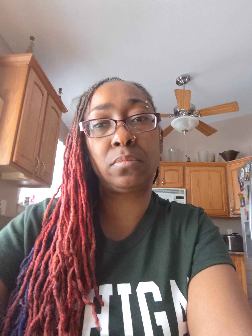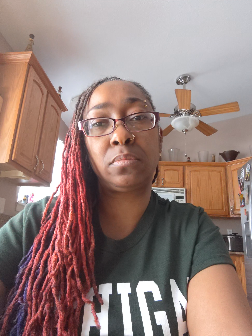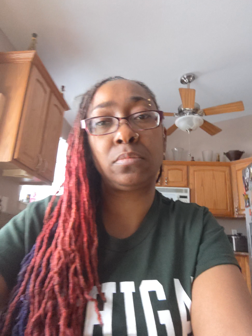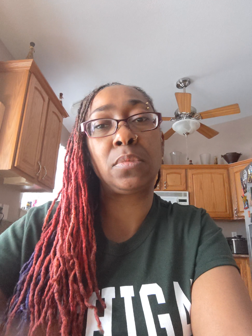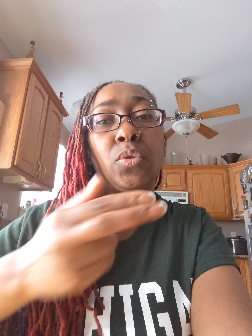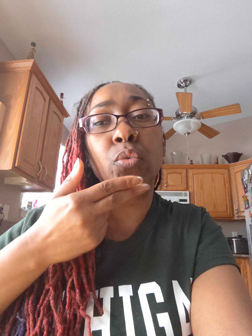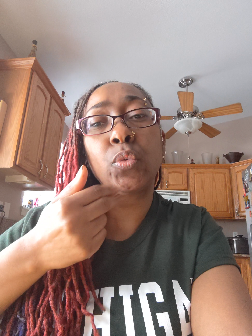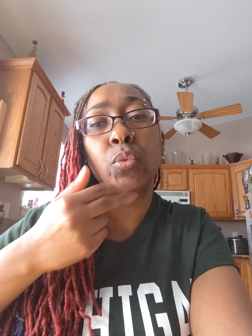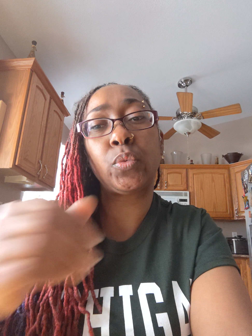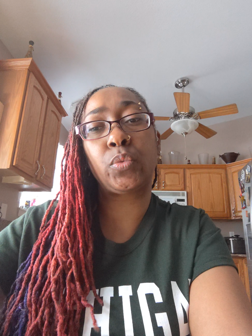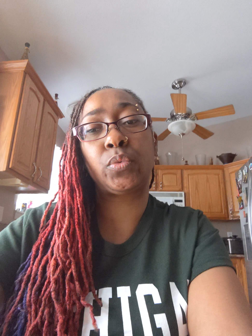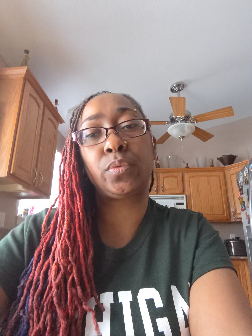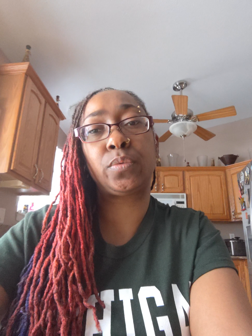cute